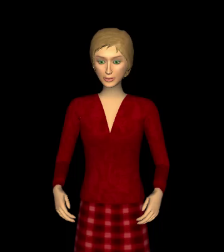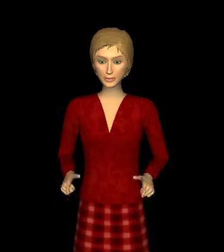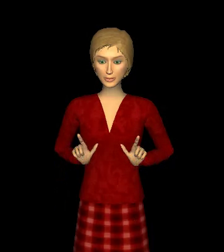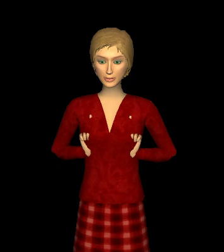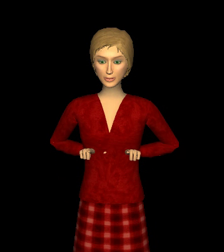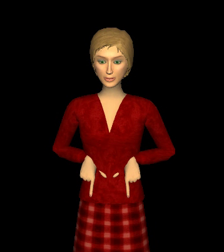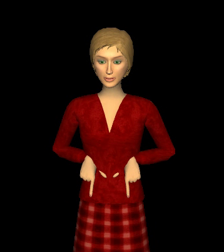مدرسة